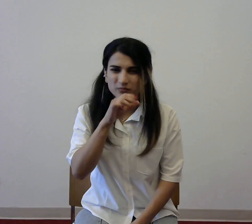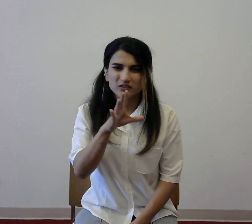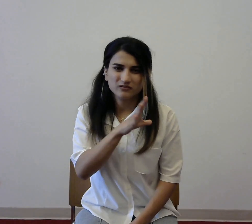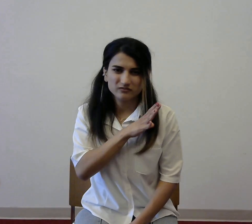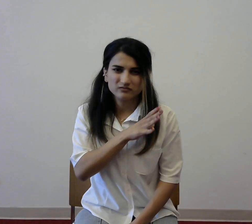olmaq